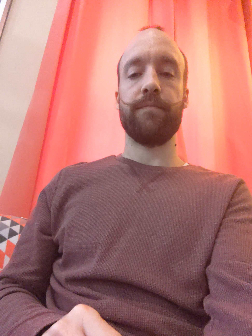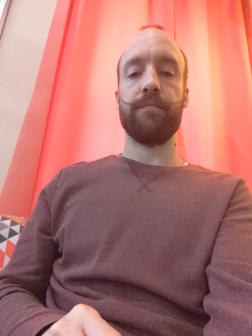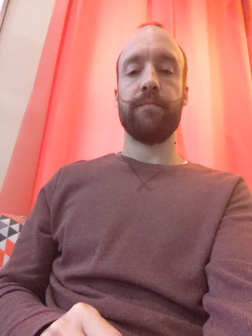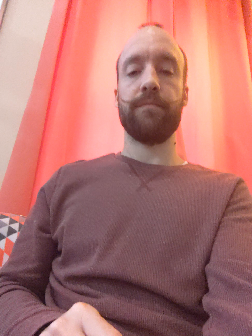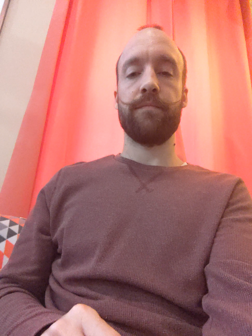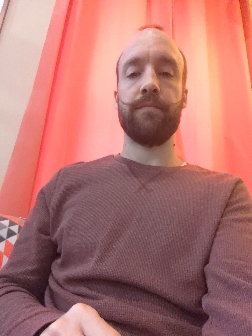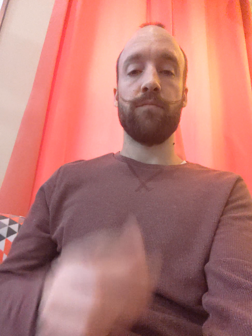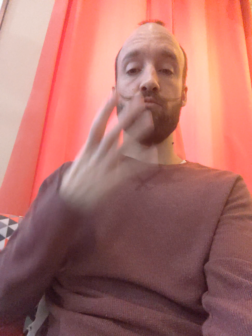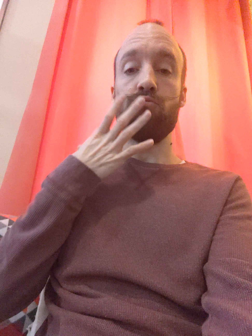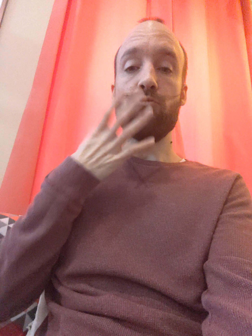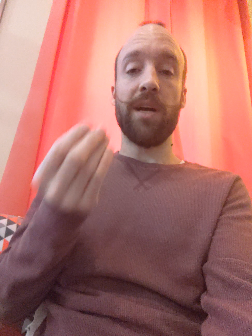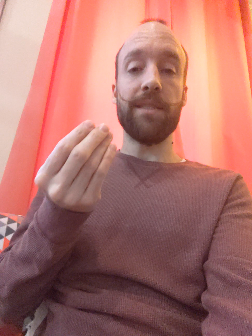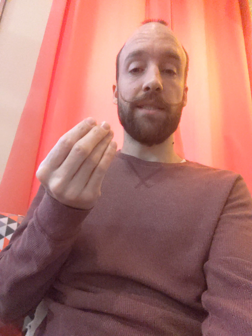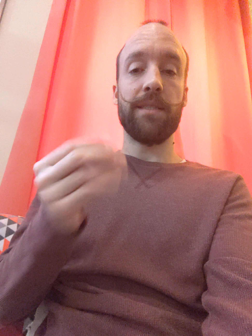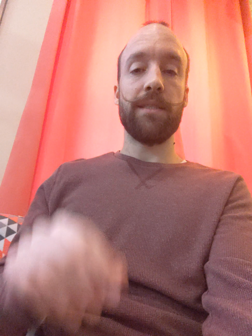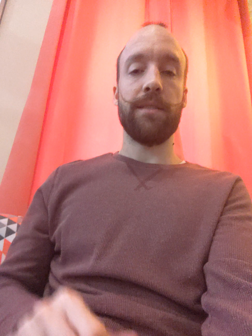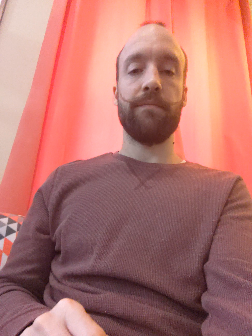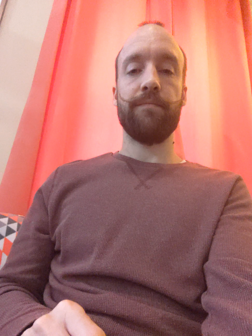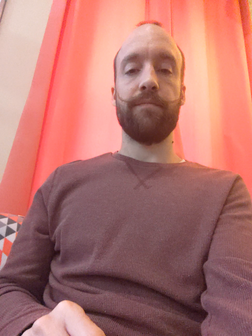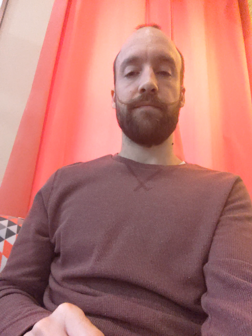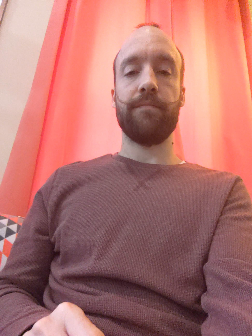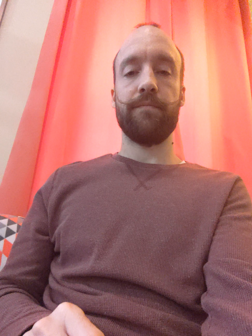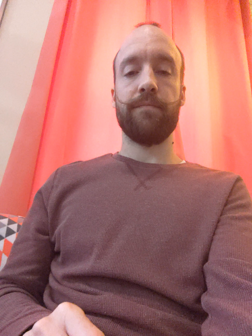wet